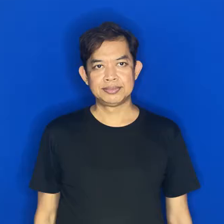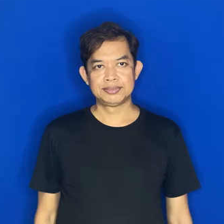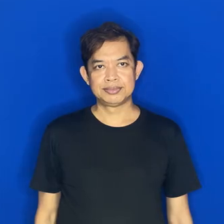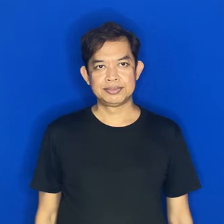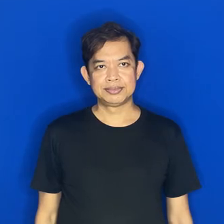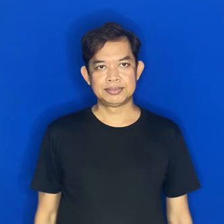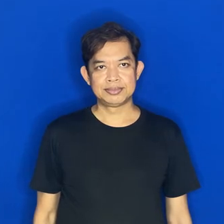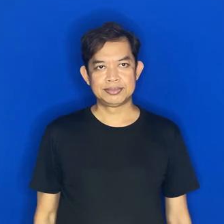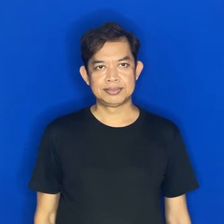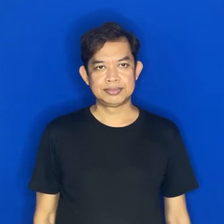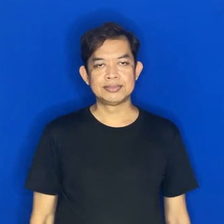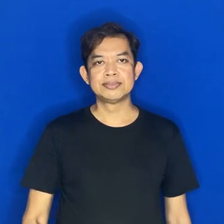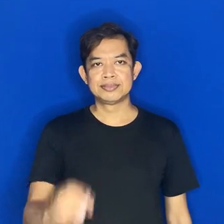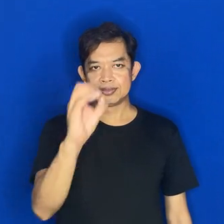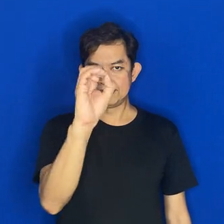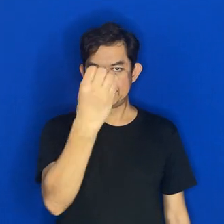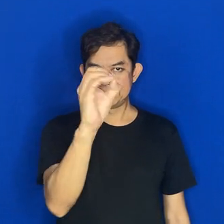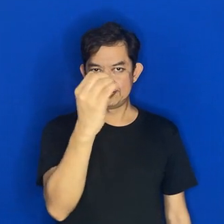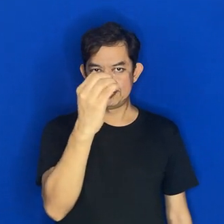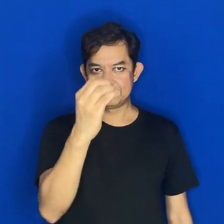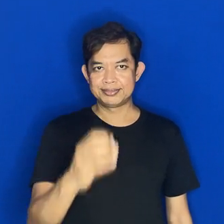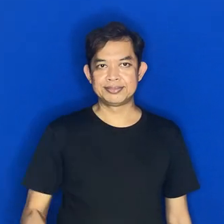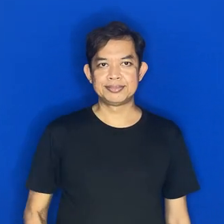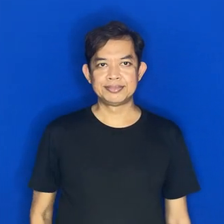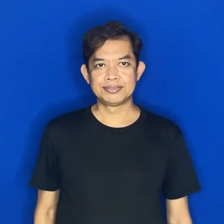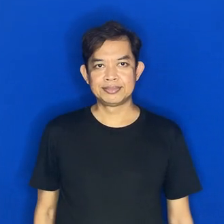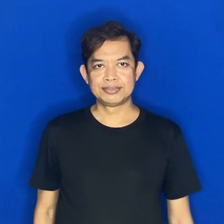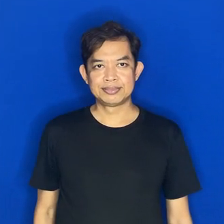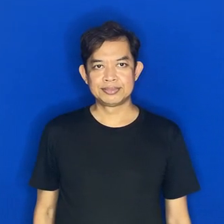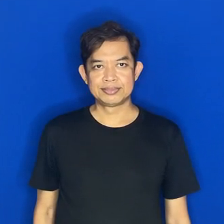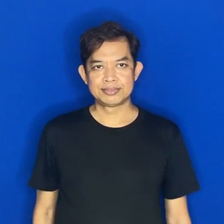orange